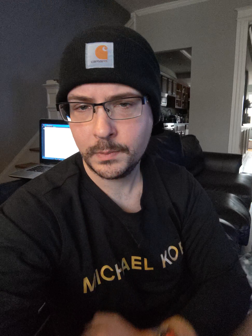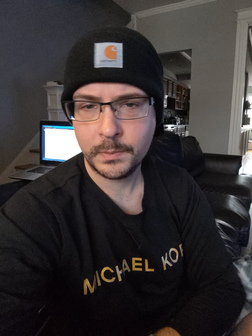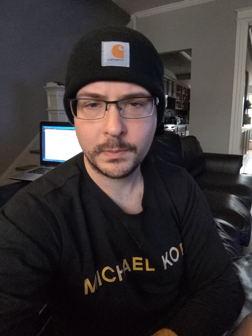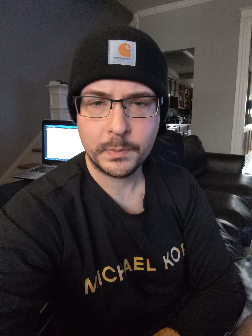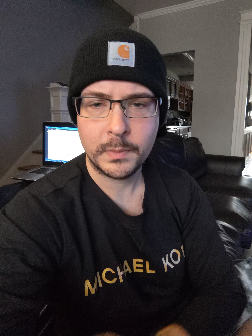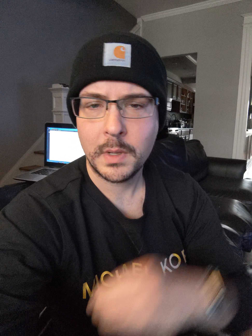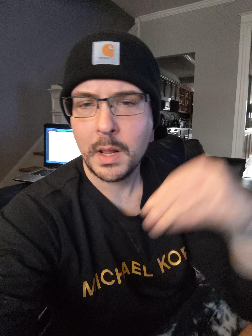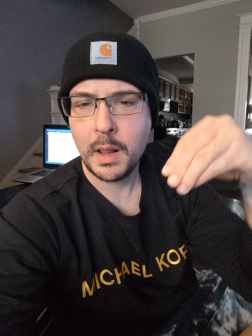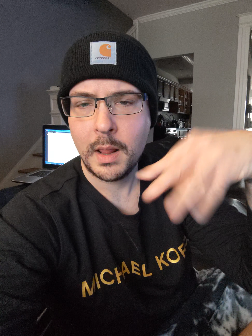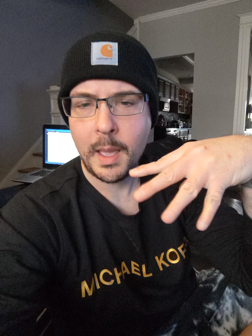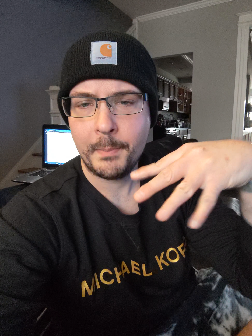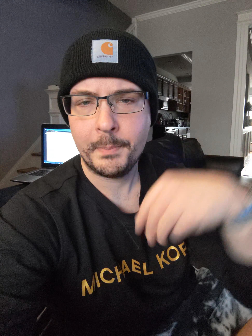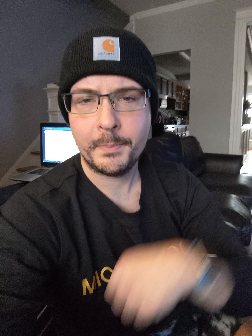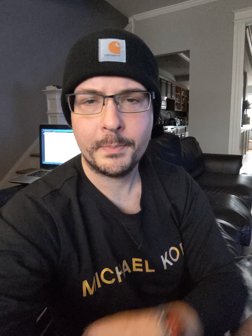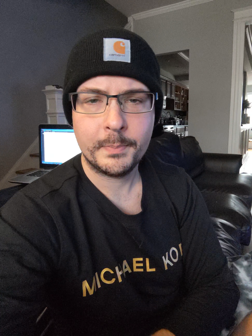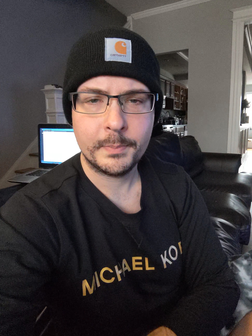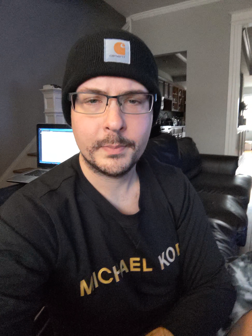lamp